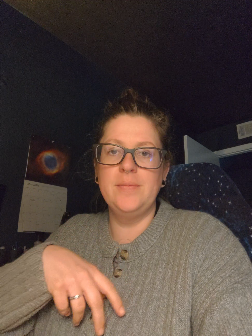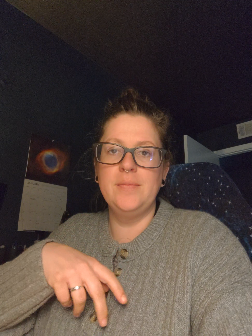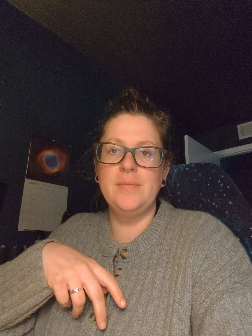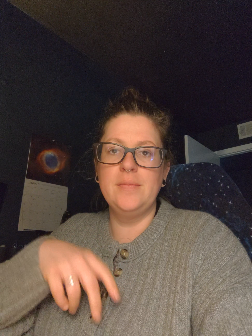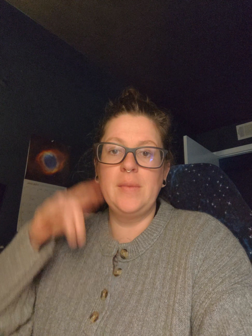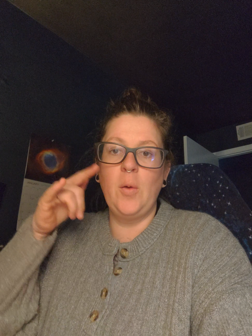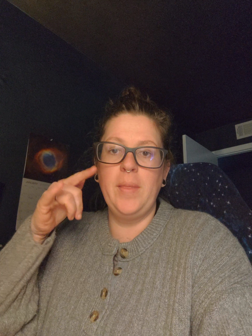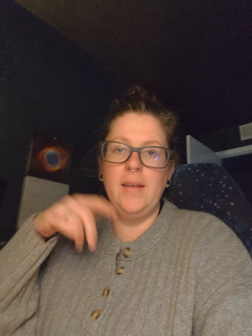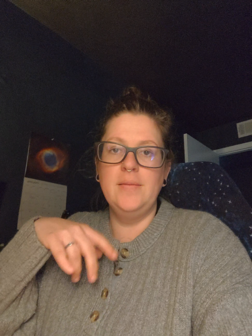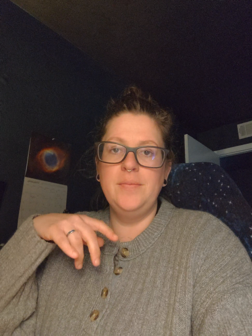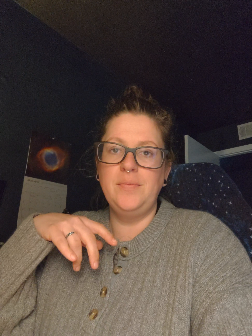airplane